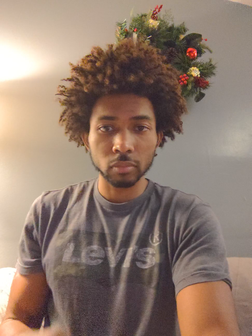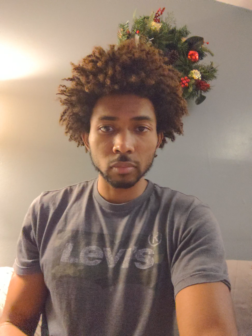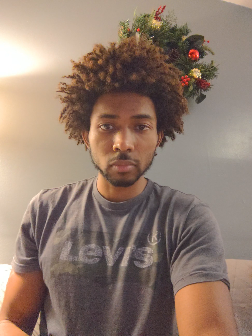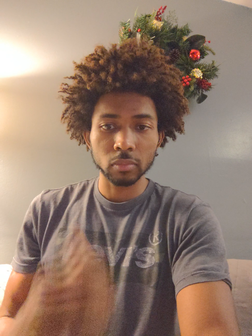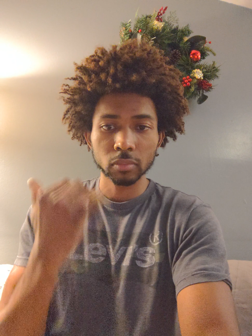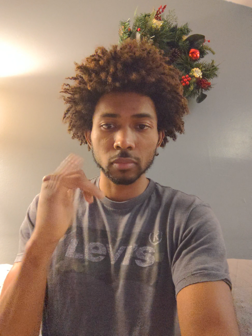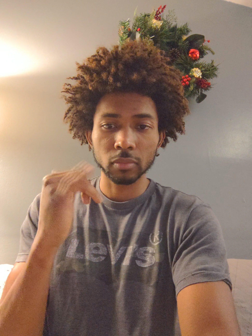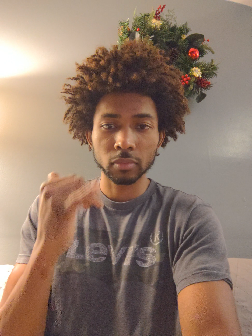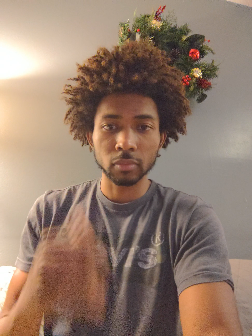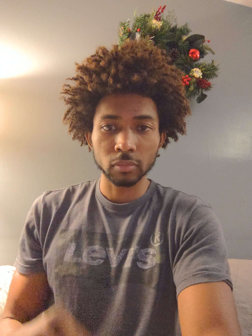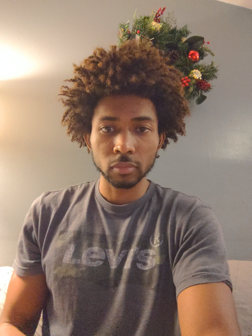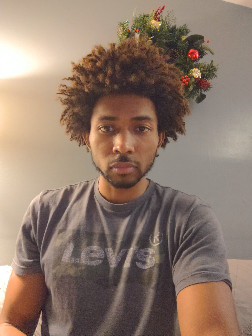yellow